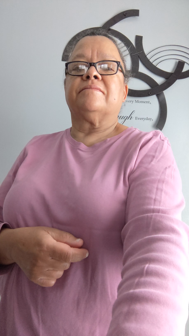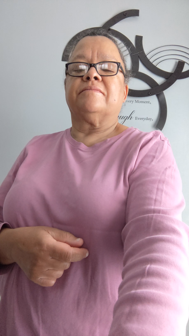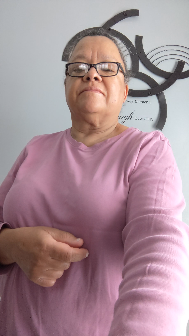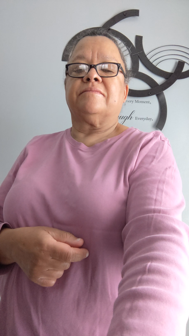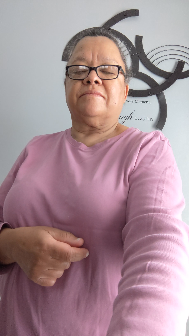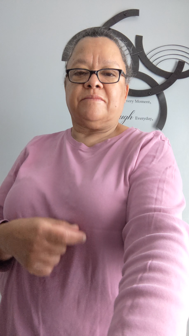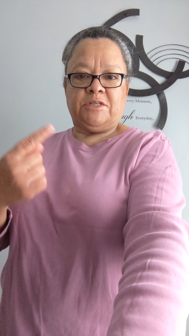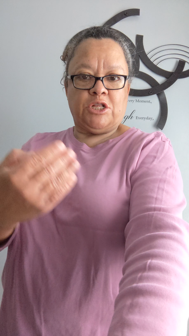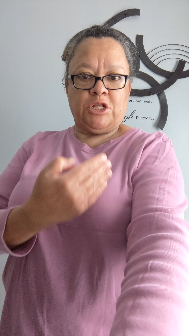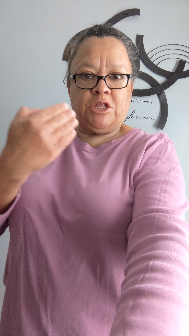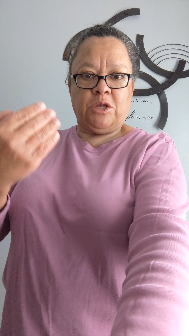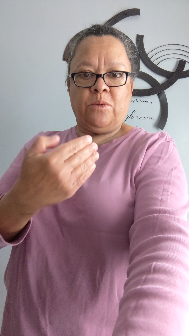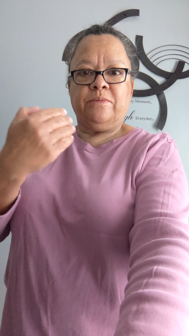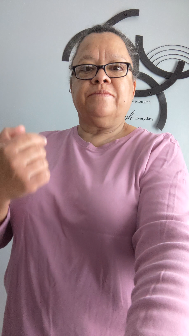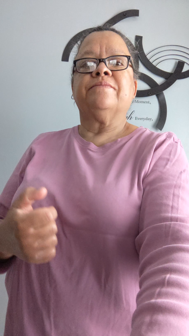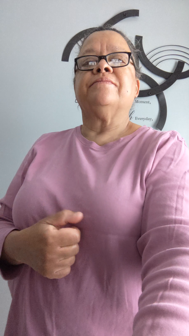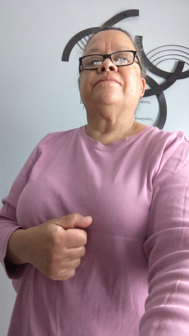new